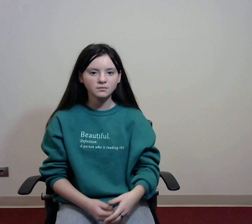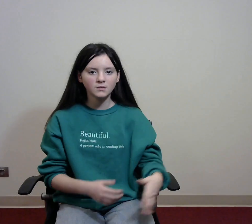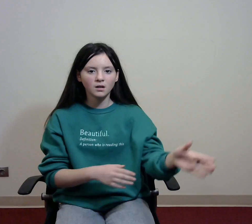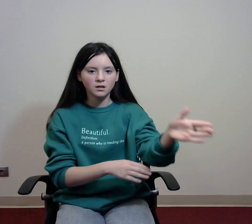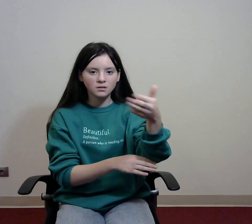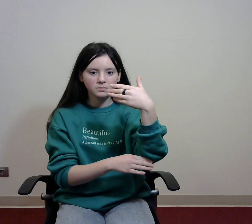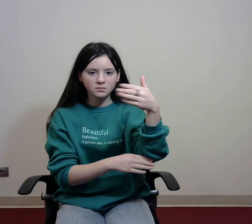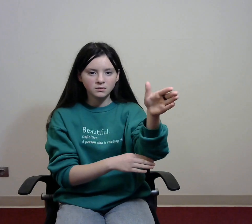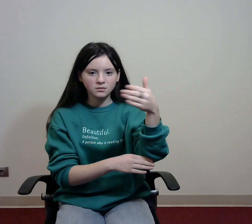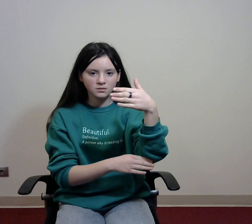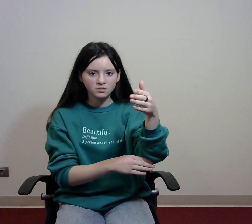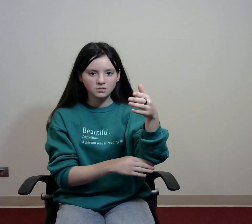bayraq